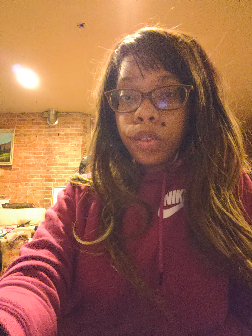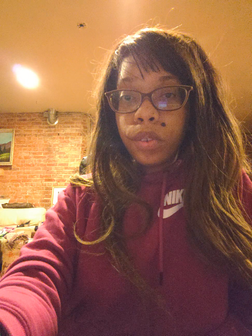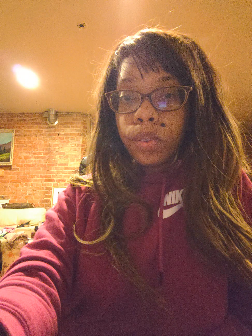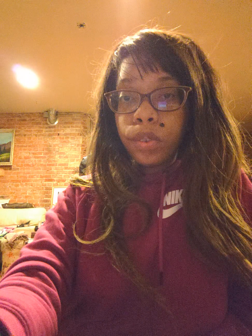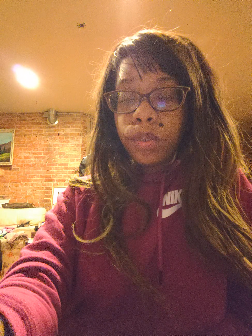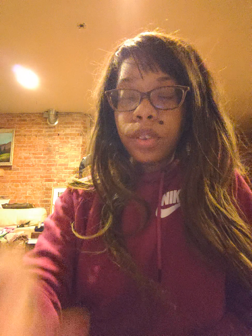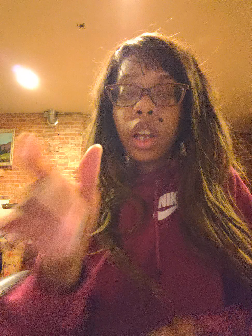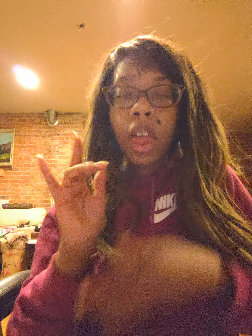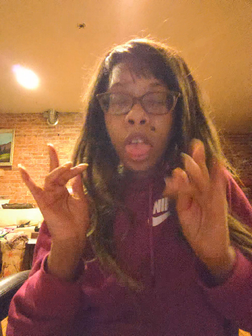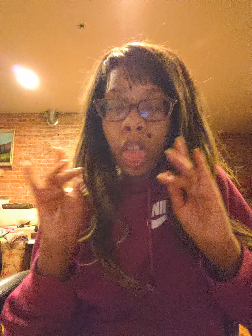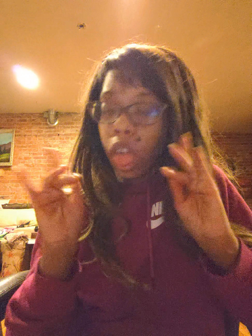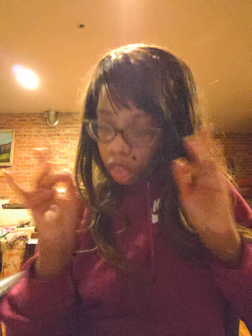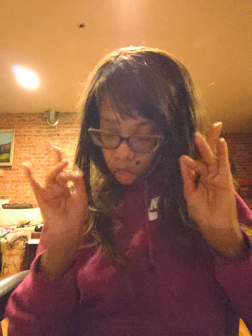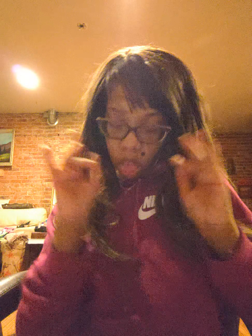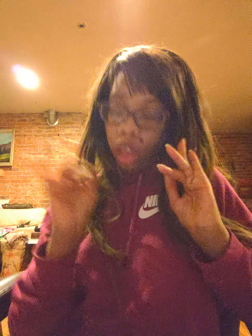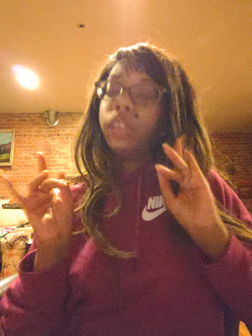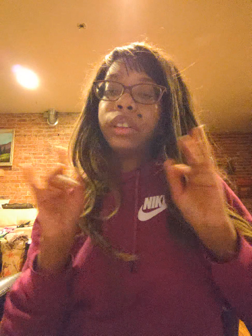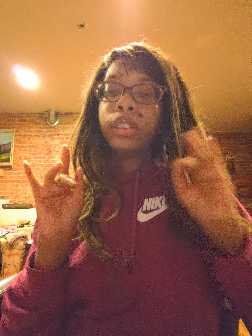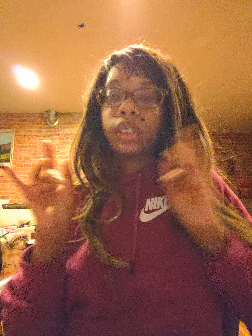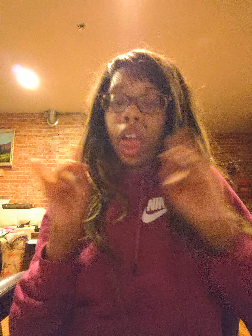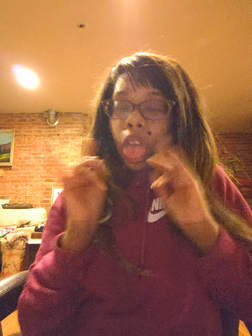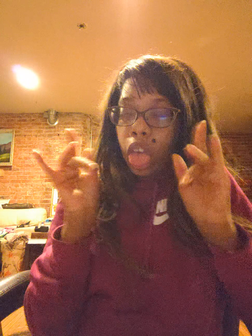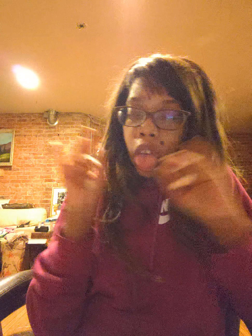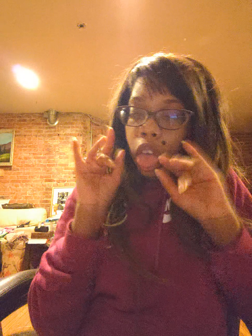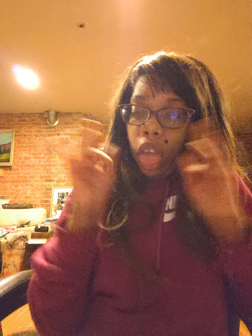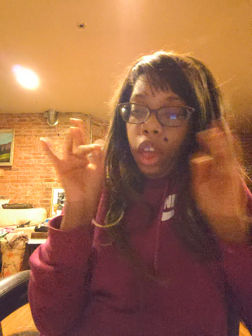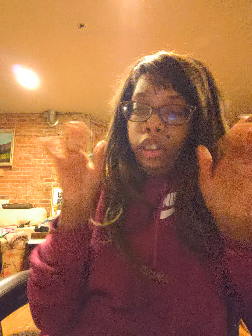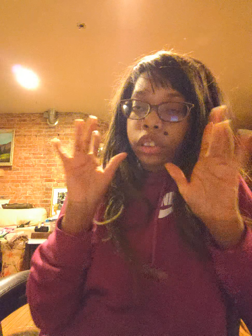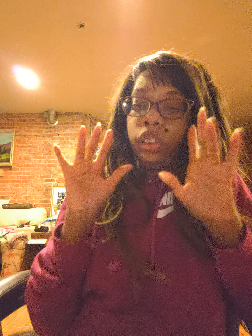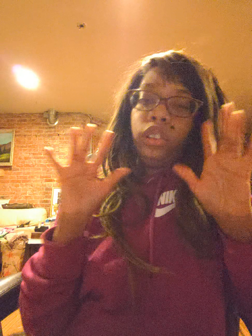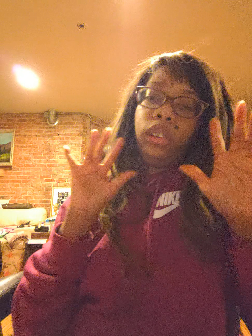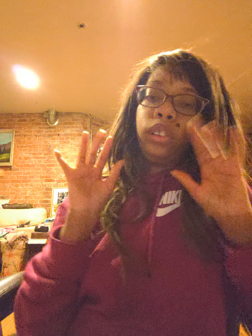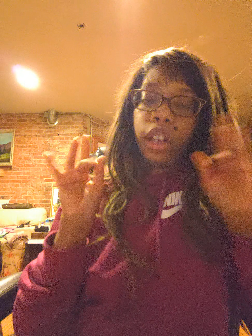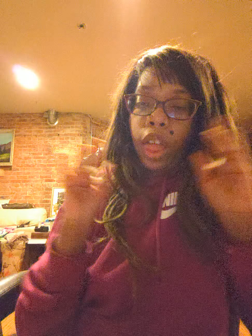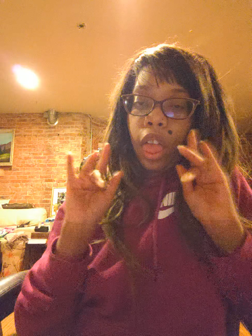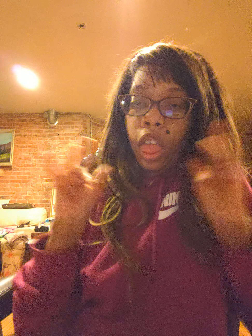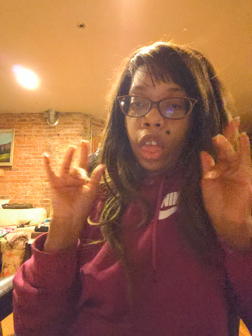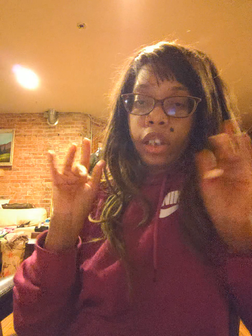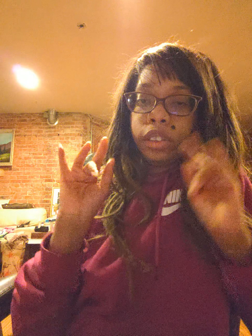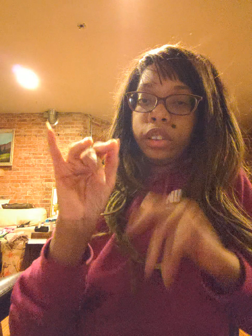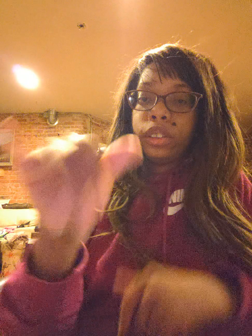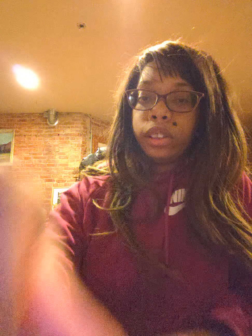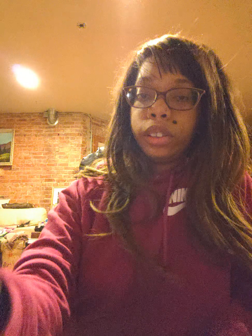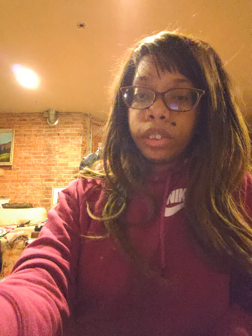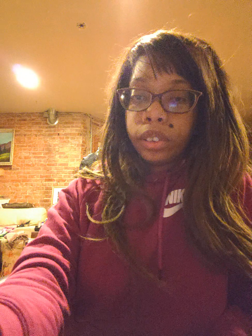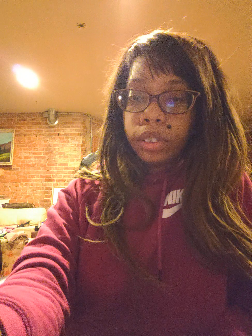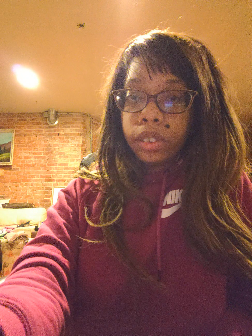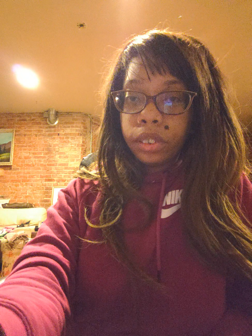yucky